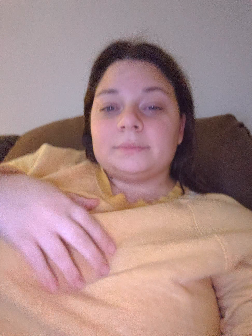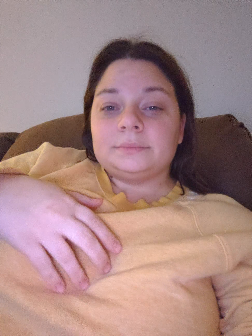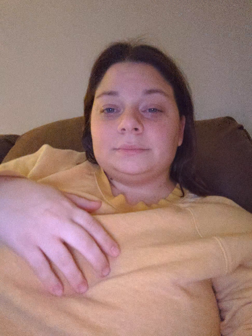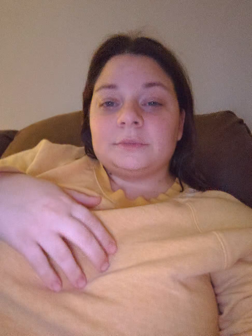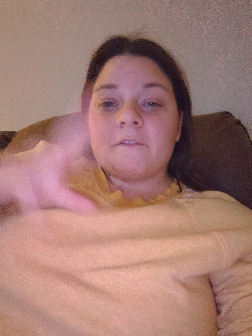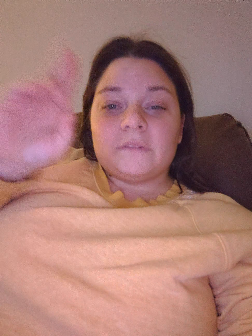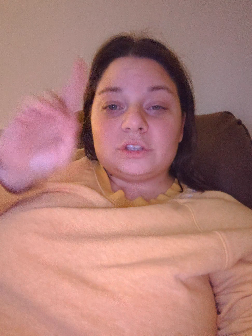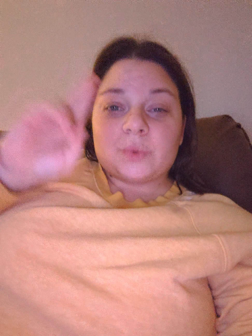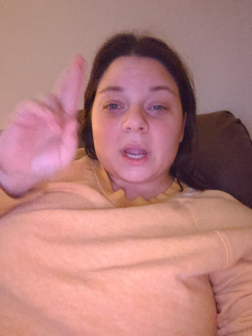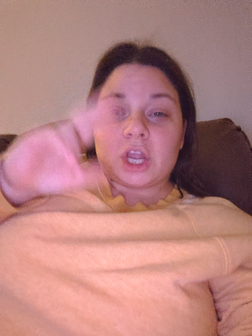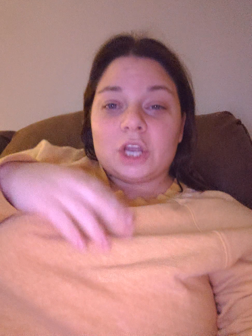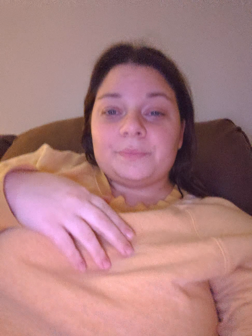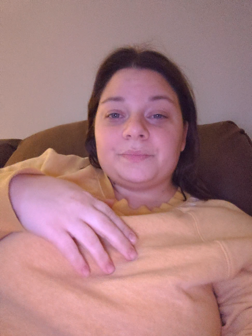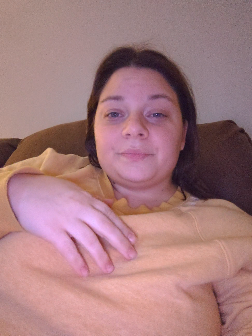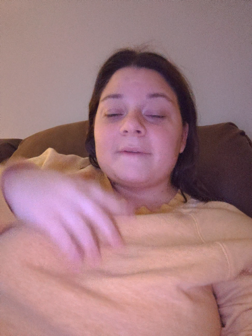refrigerator